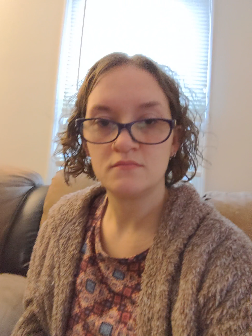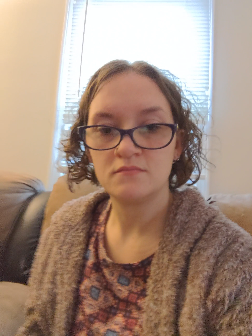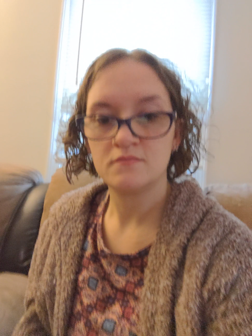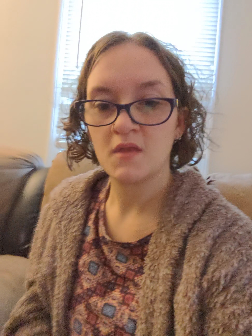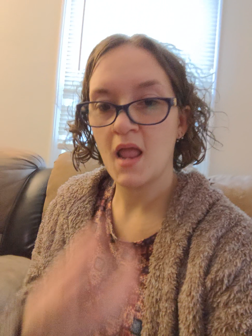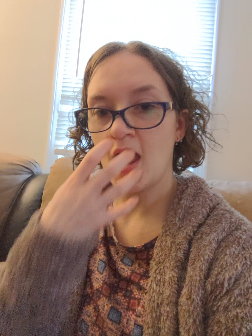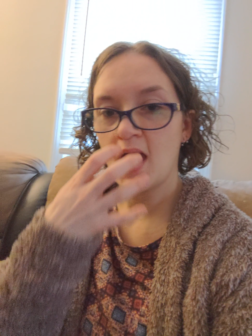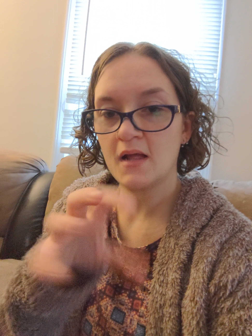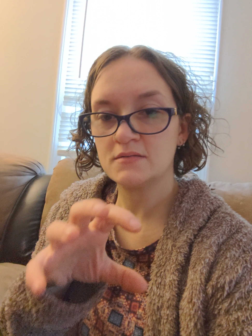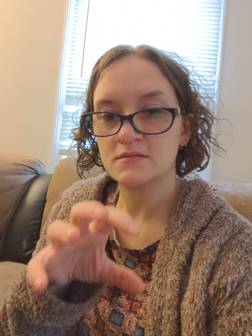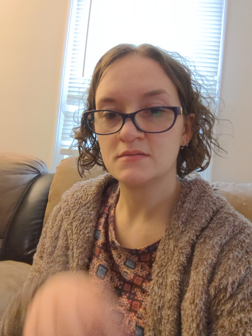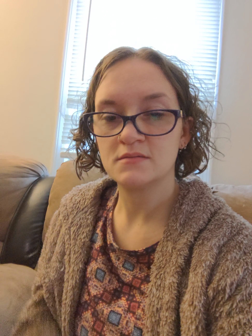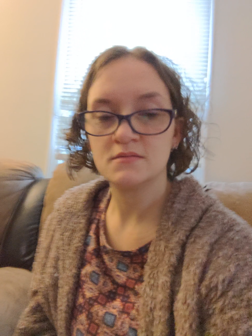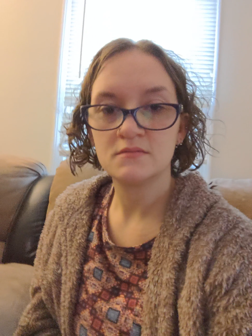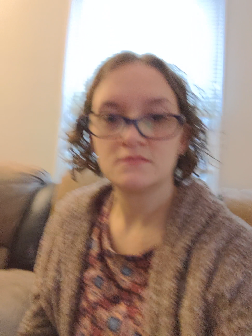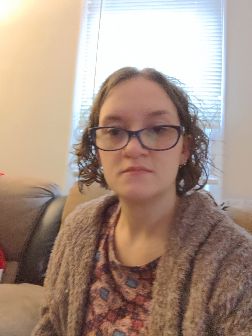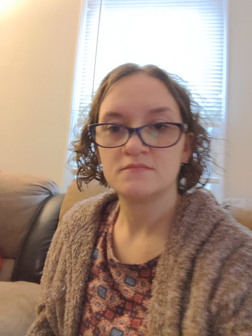hot